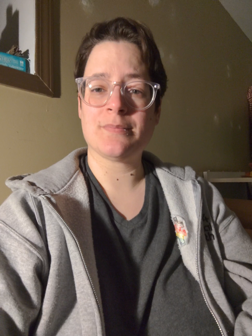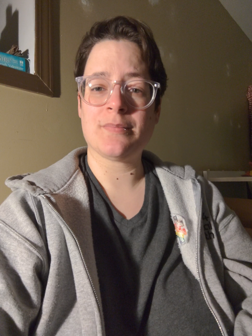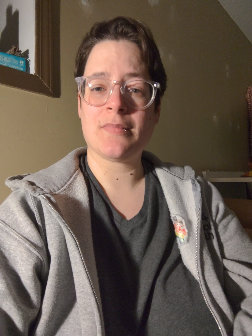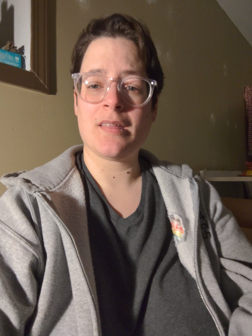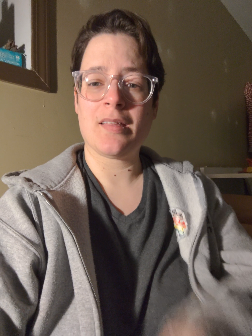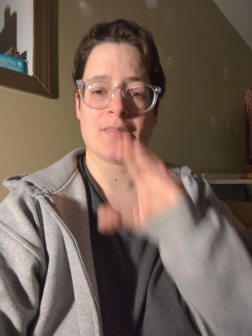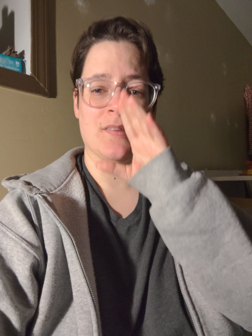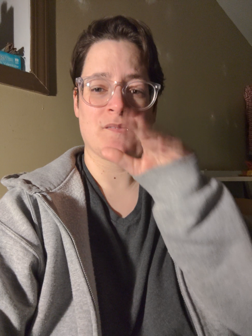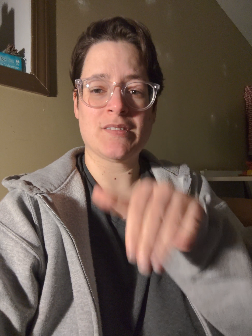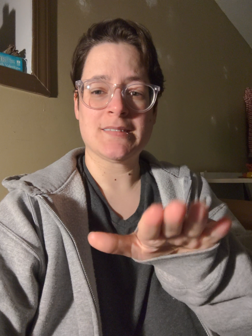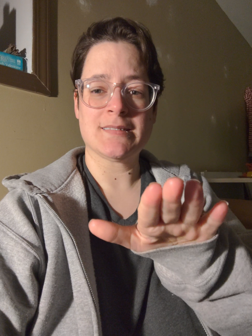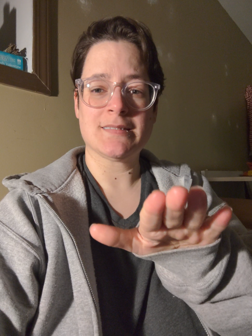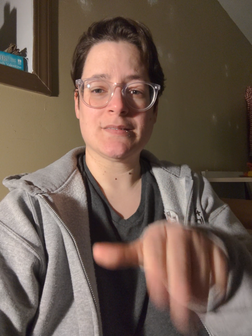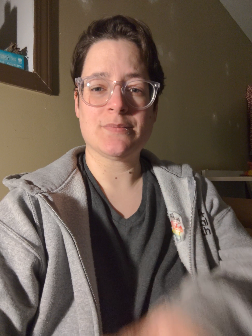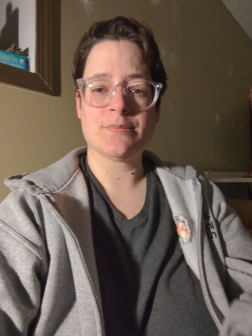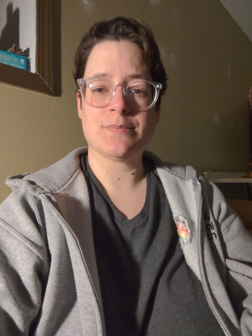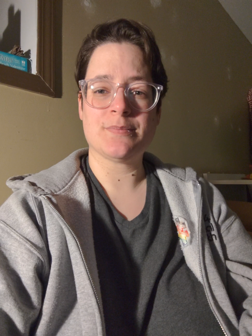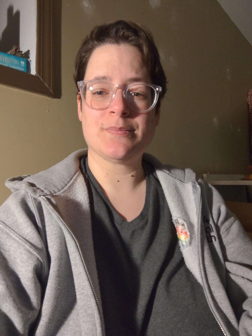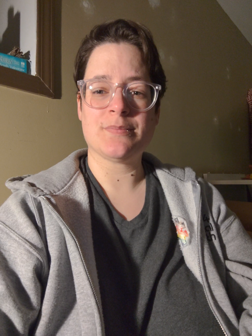elephant